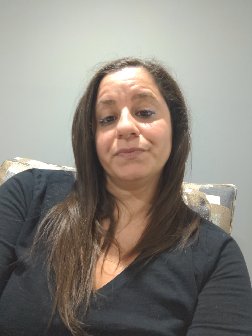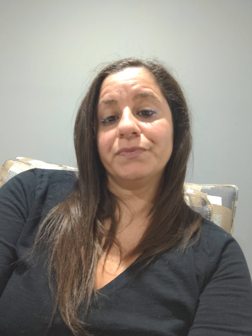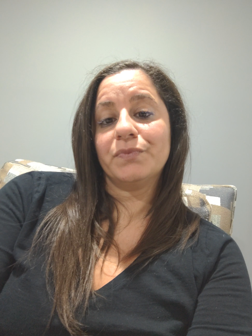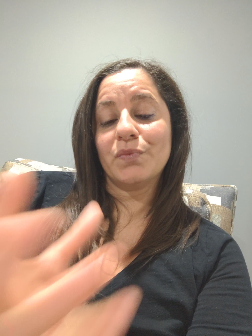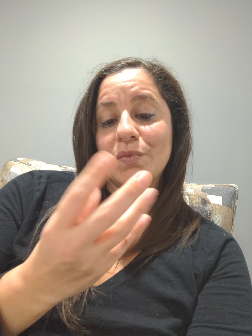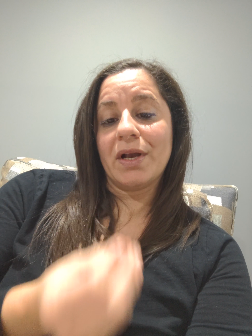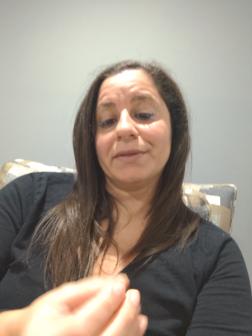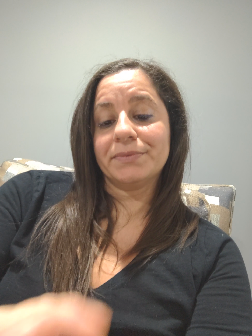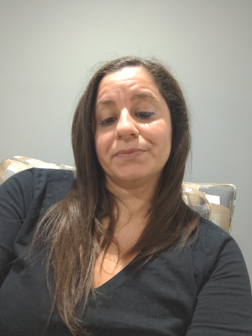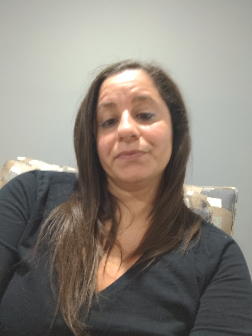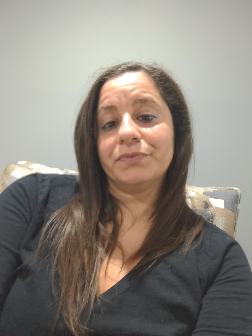wet